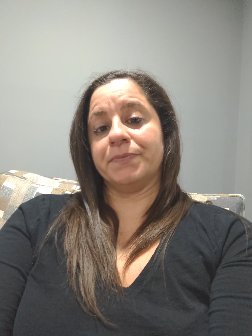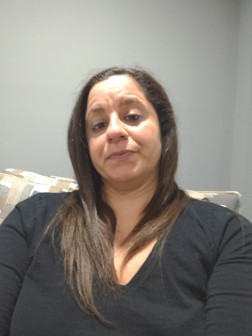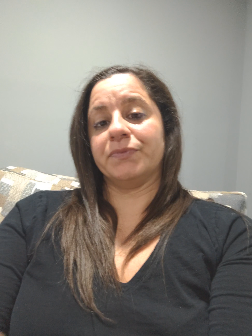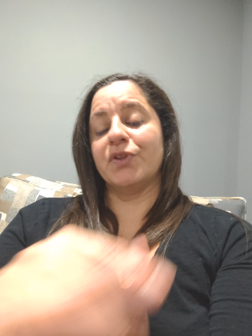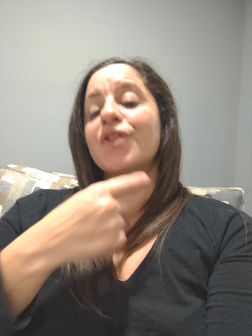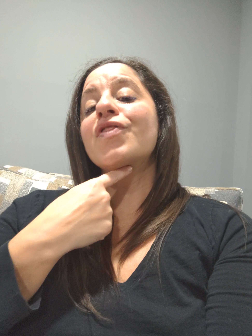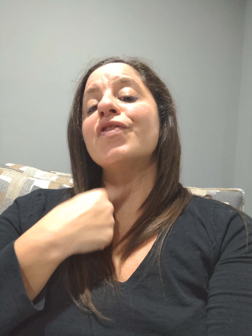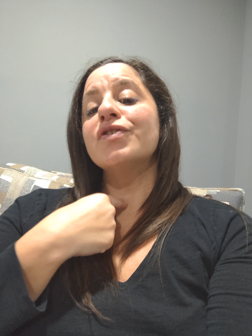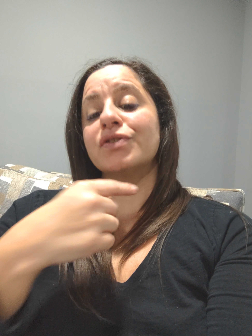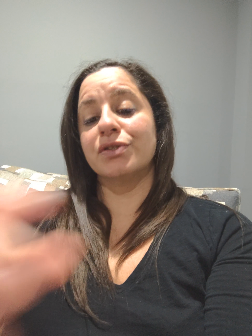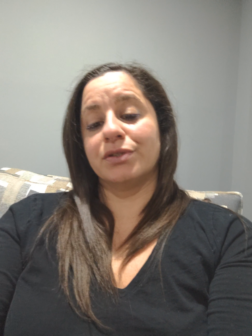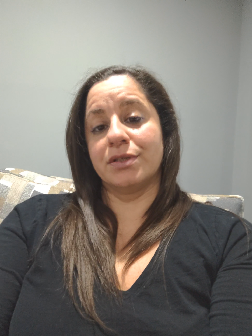thirsty